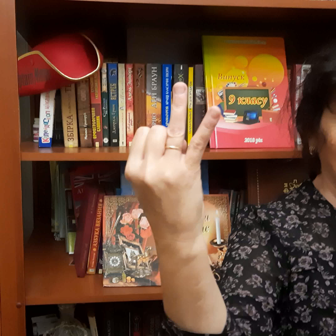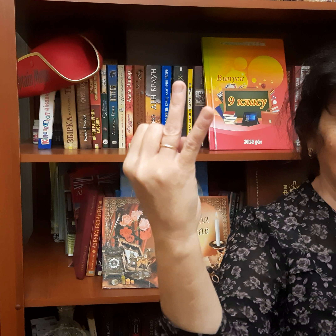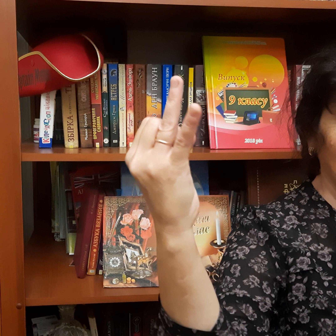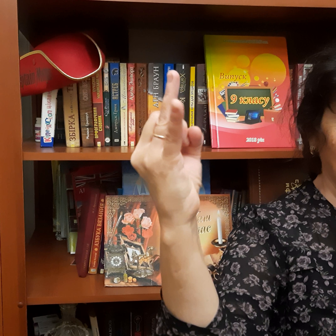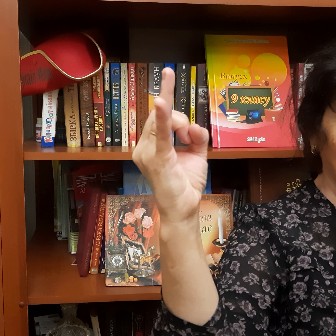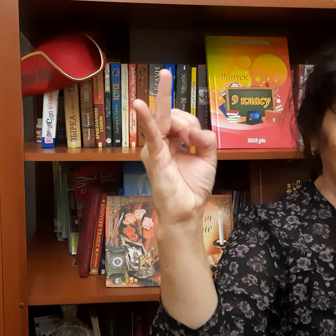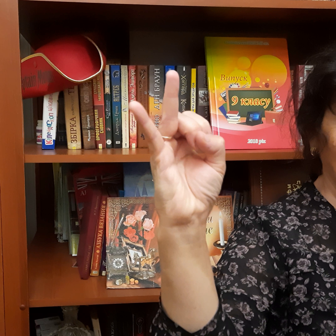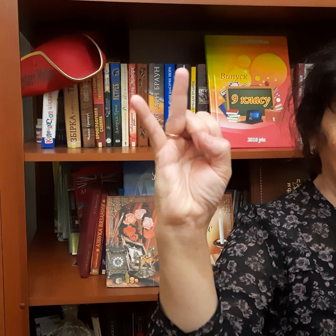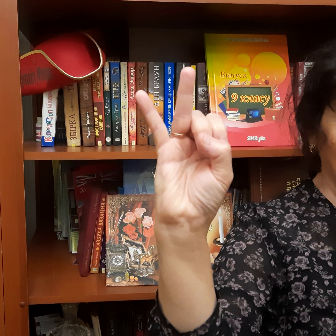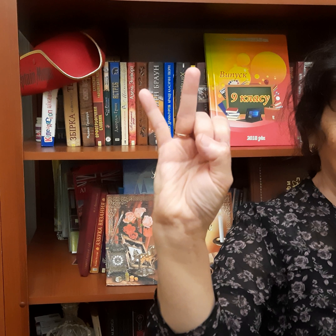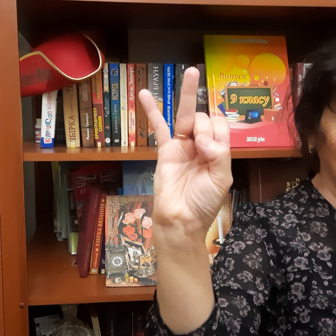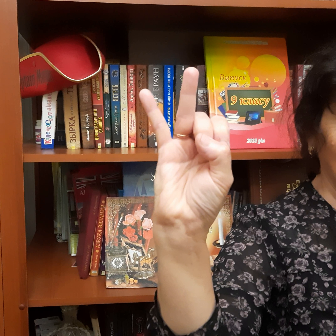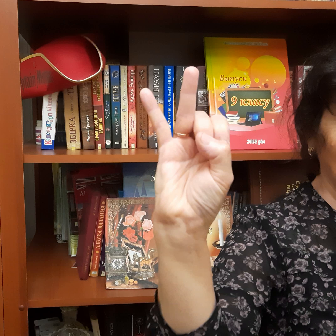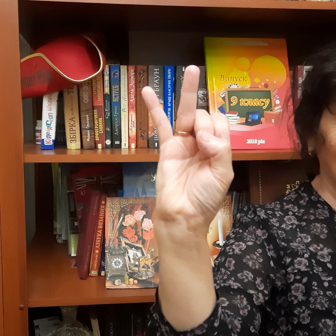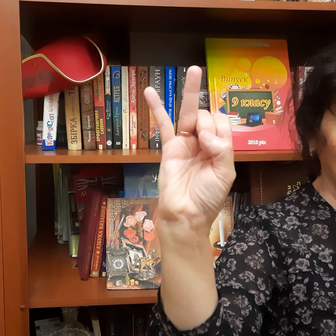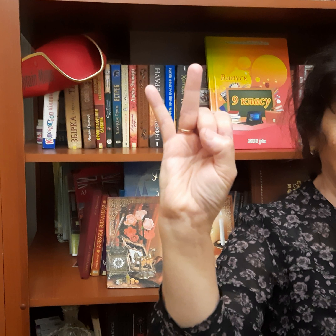Й